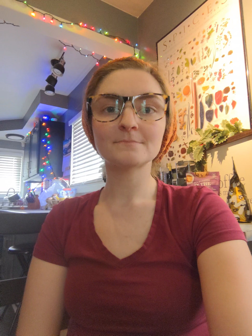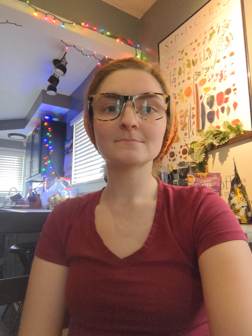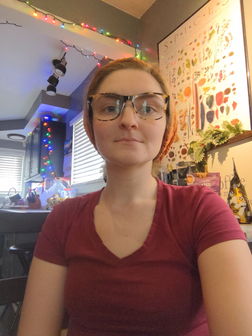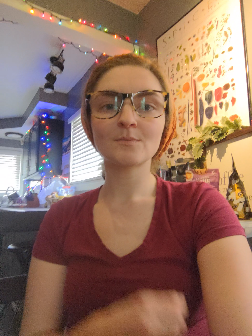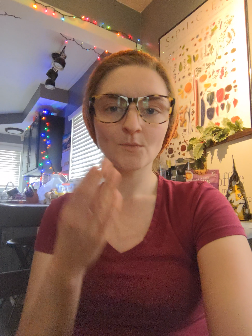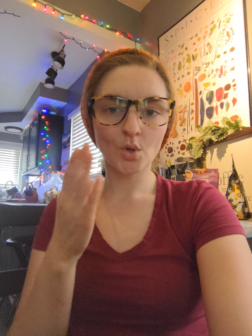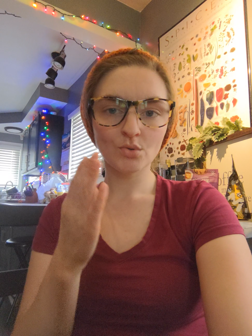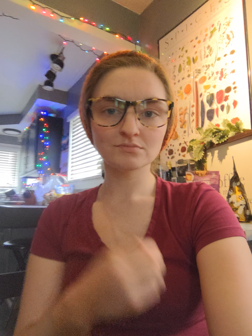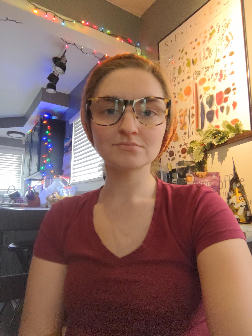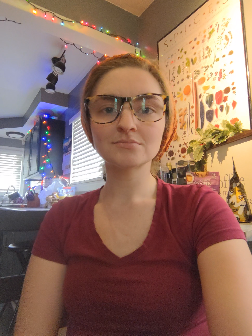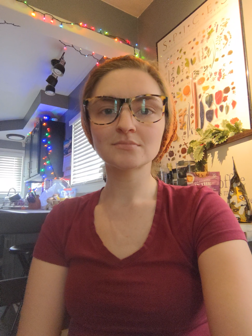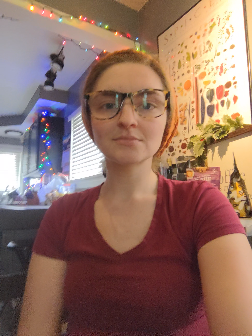blue